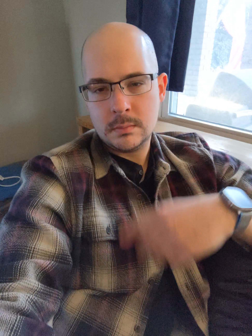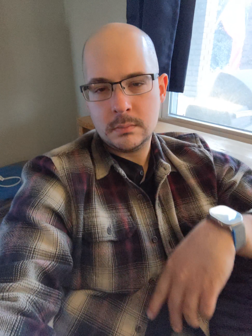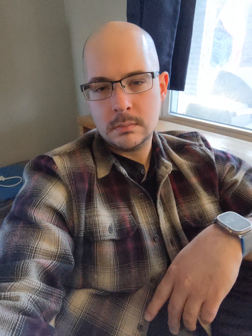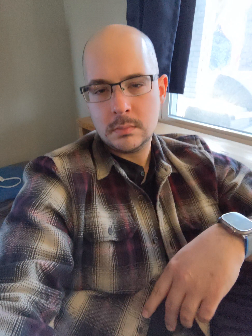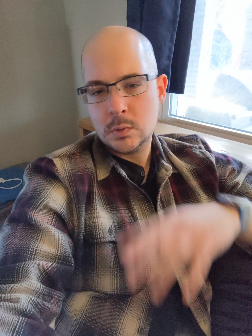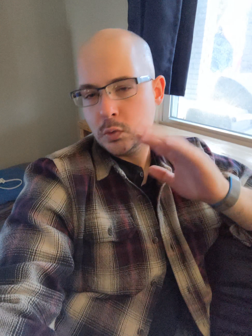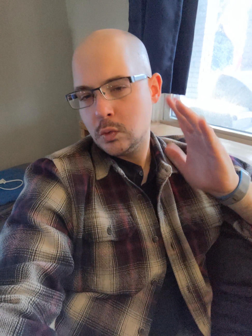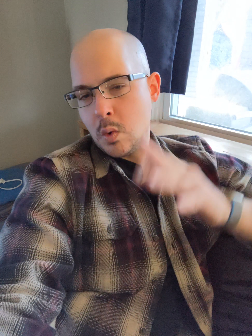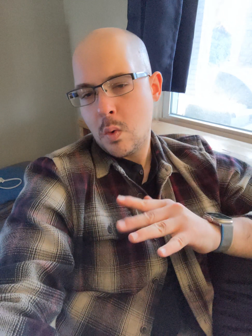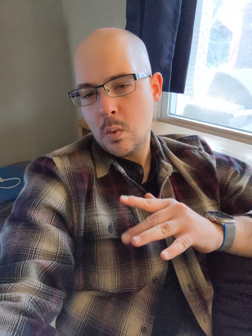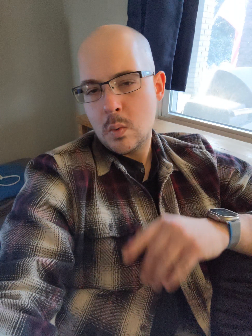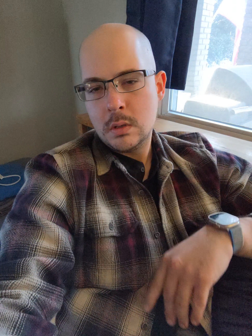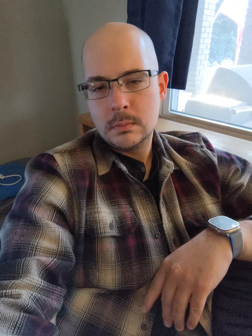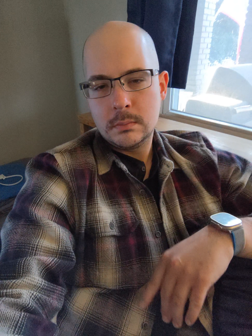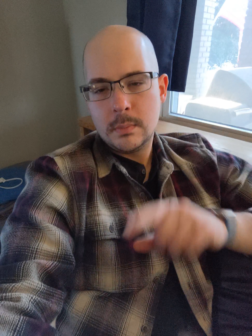snow